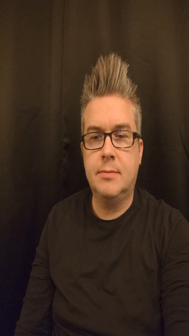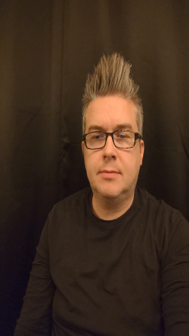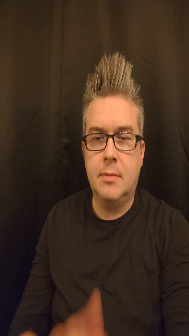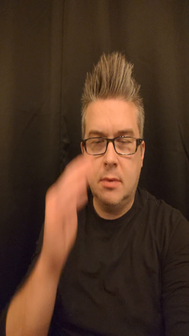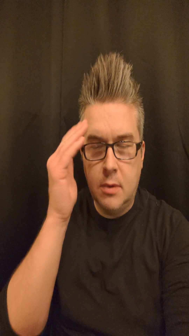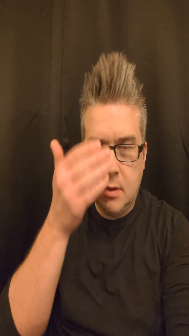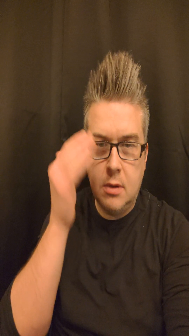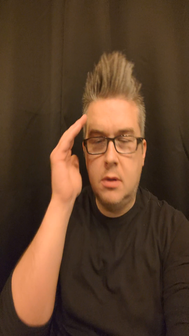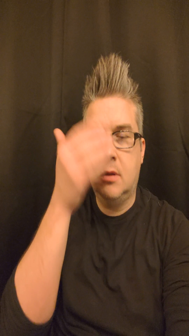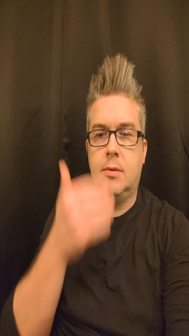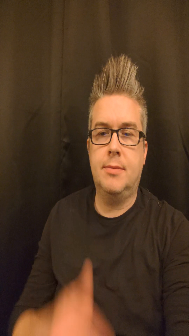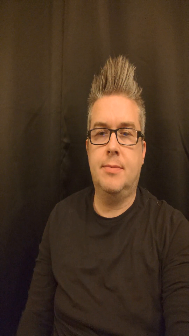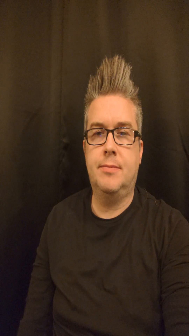sleepy